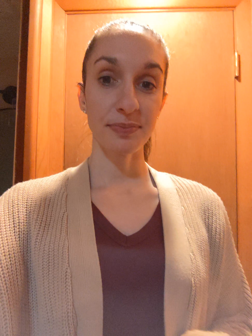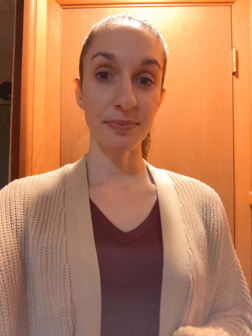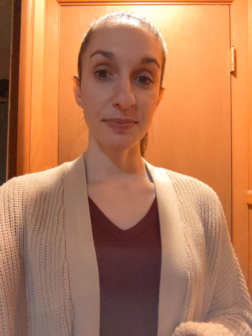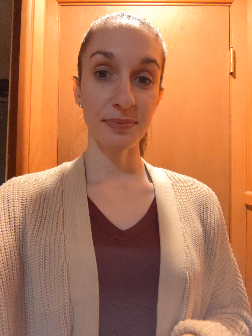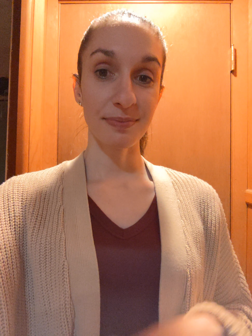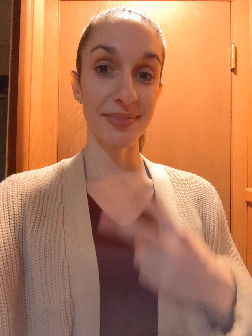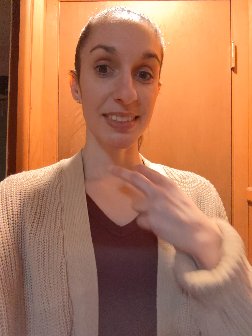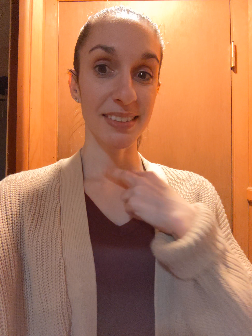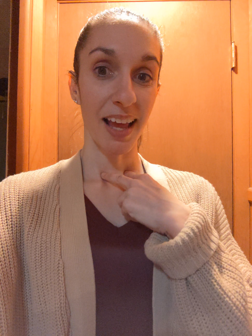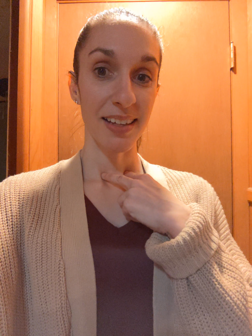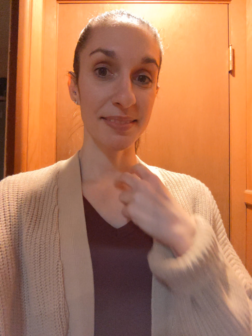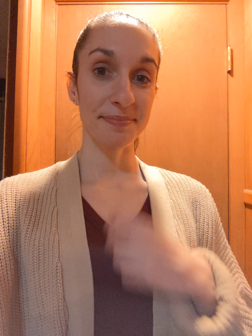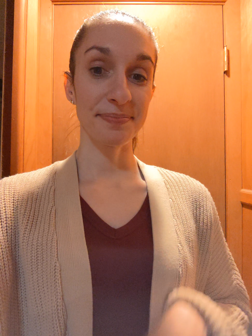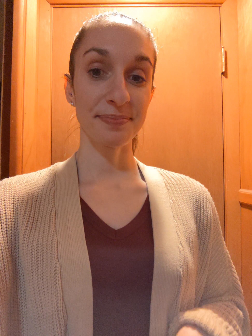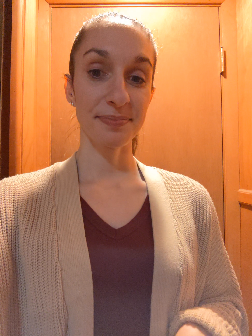stuck